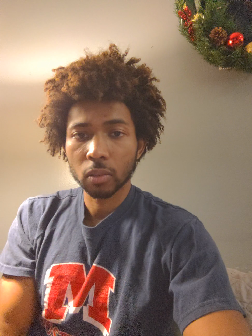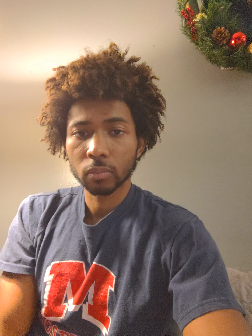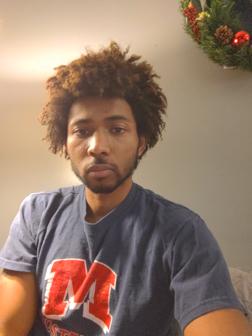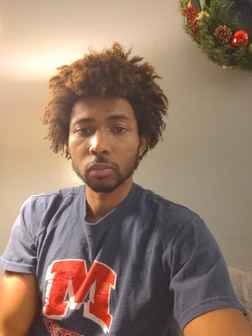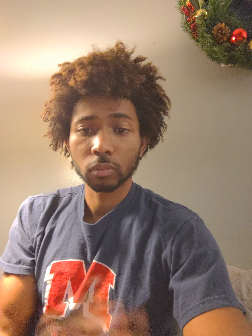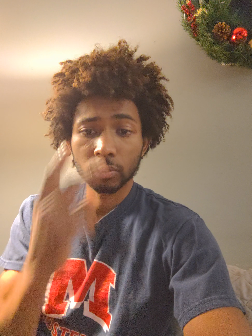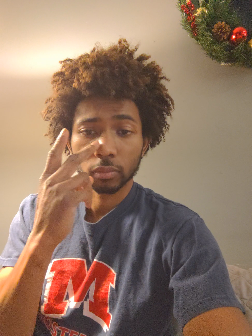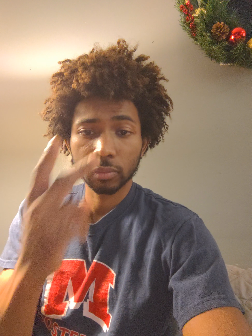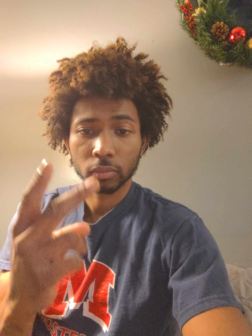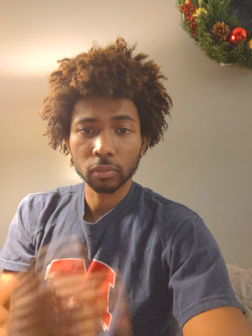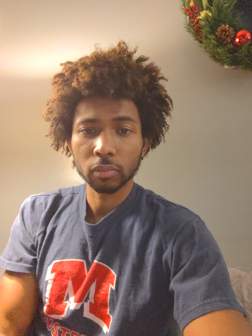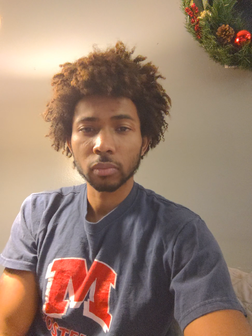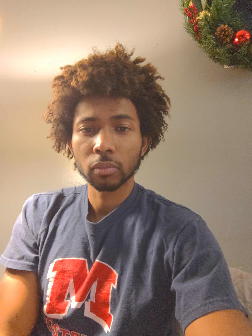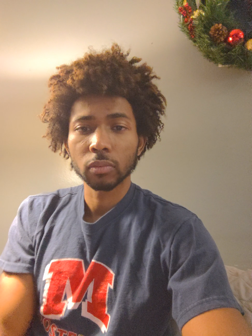see